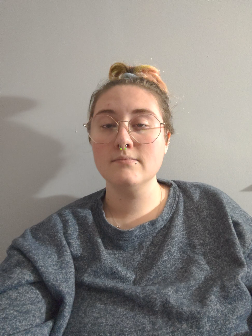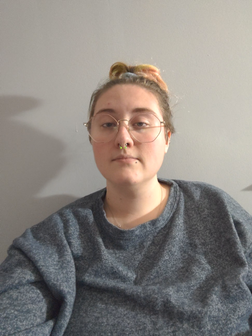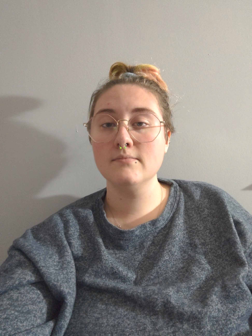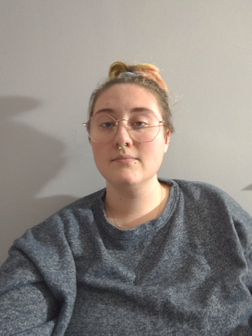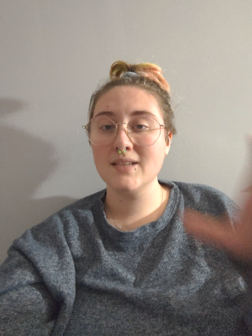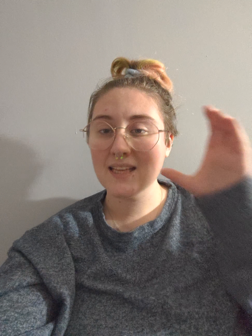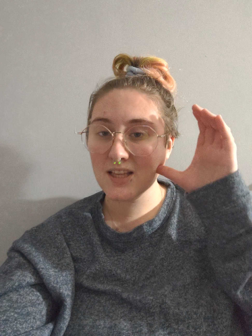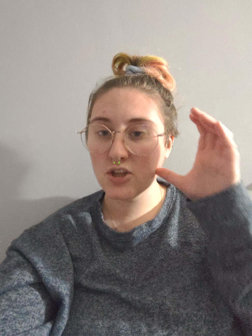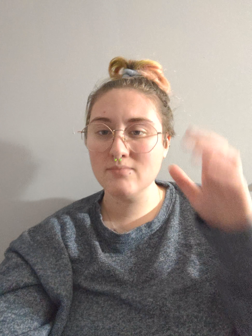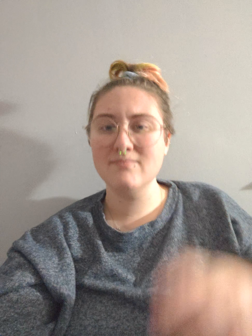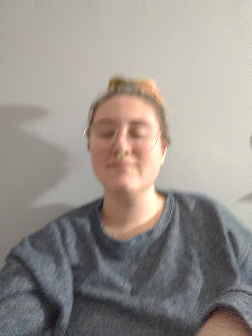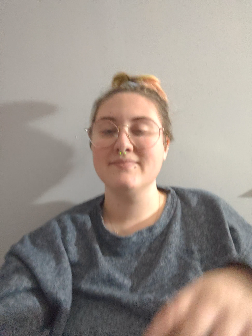hear